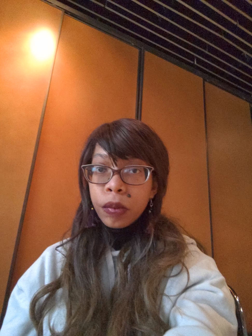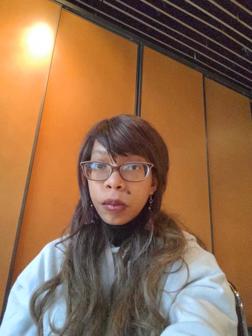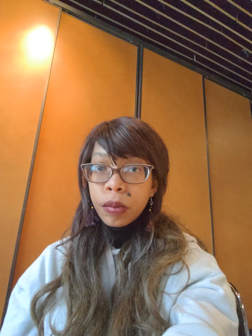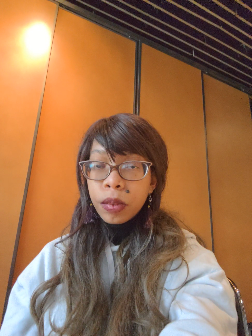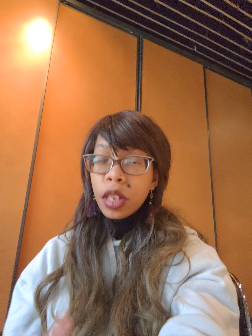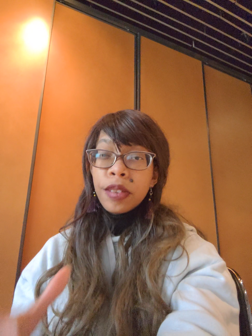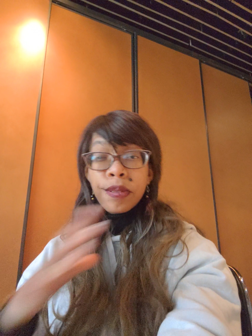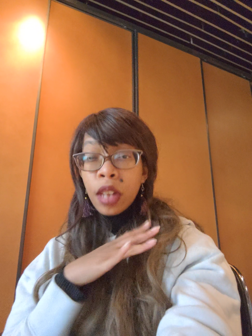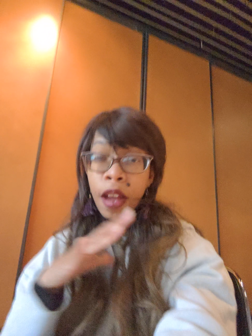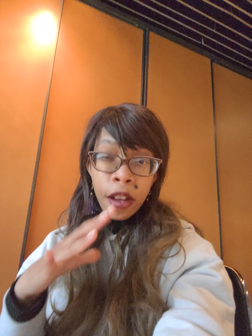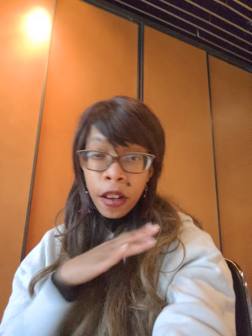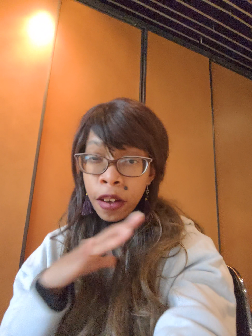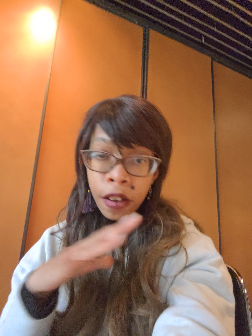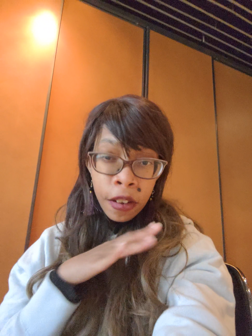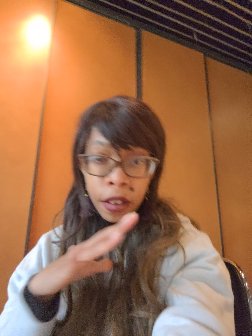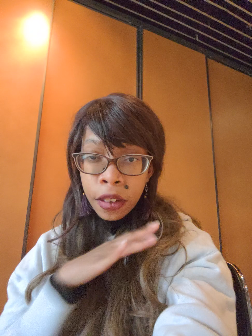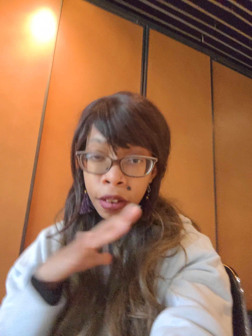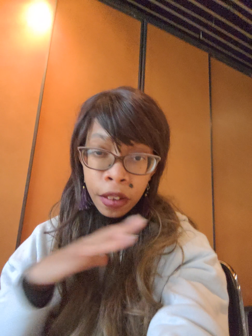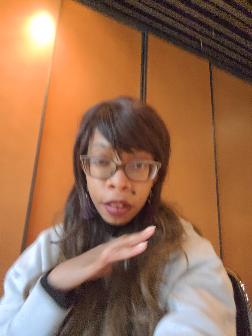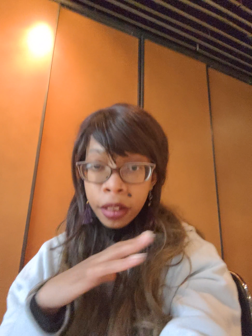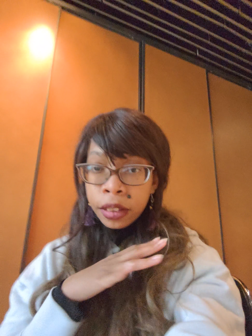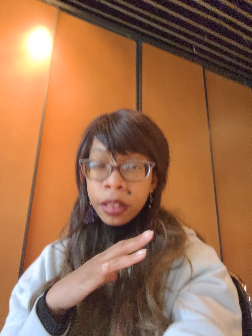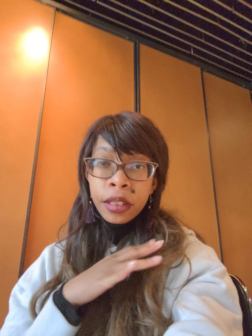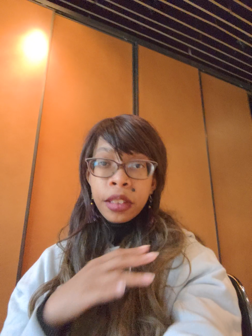fine